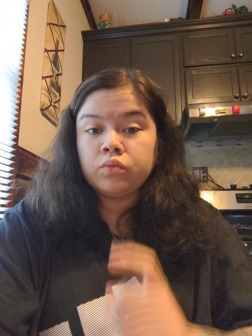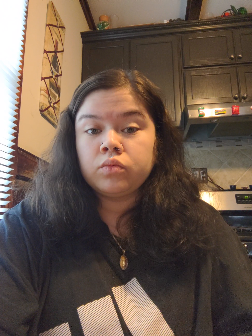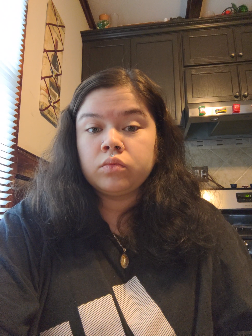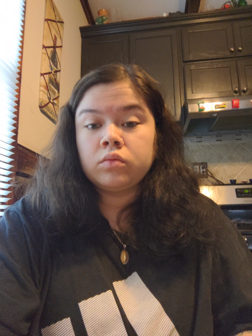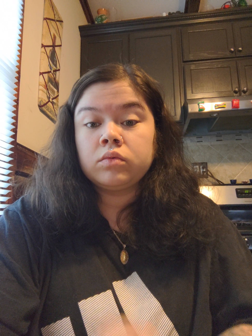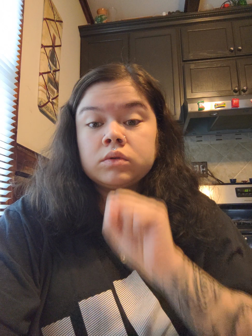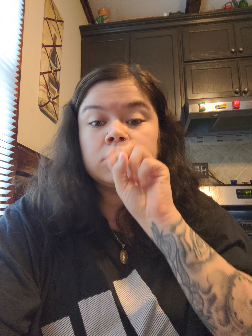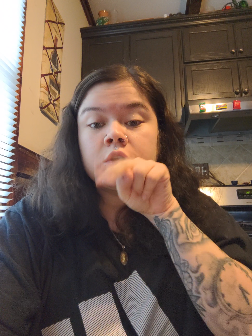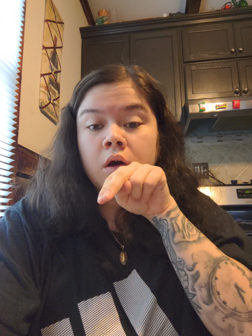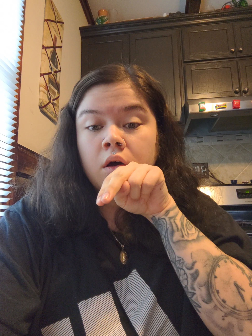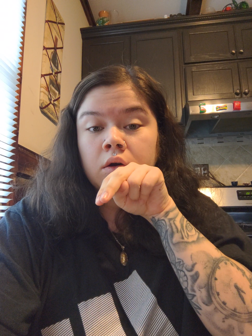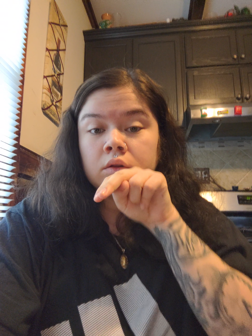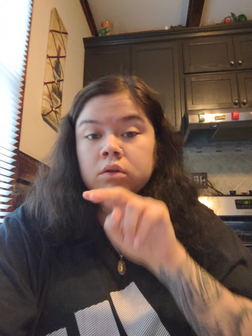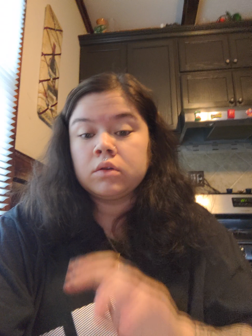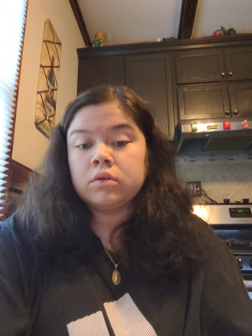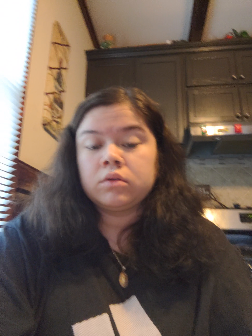tongue